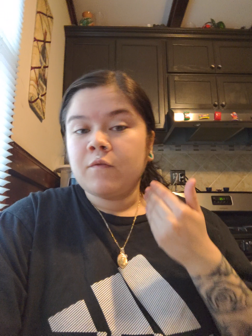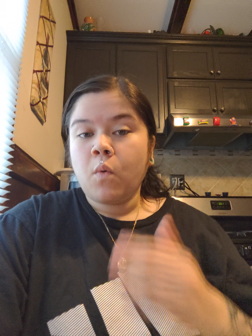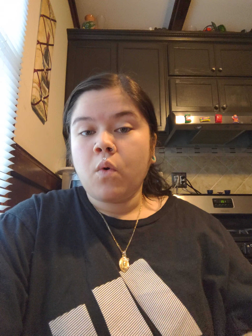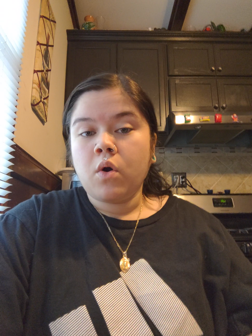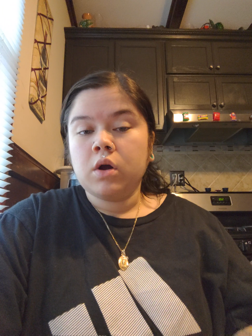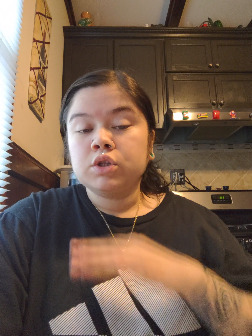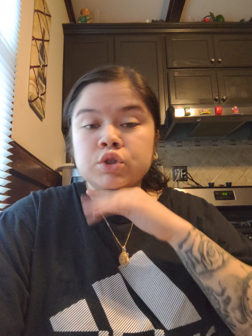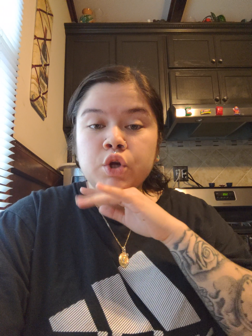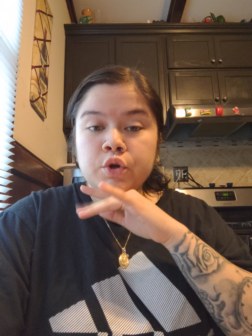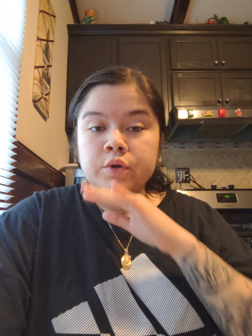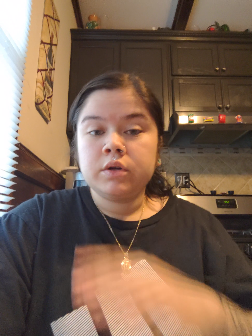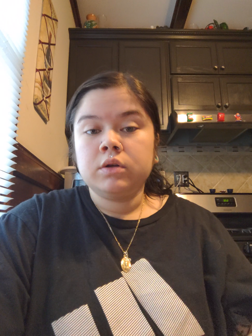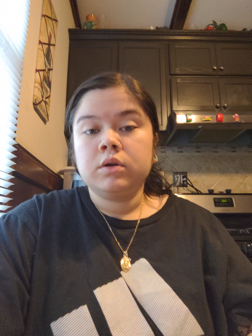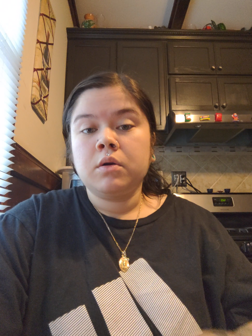dirty